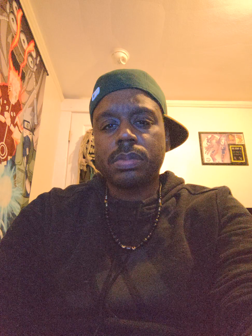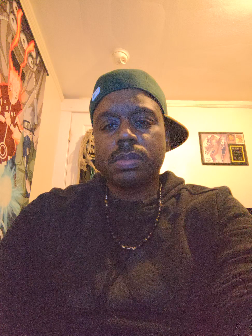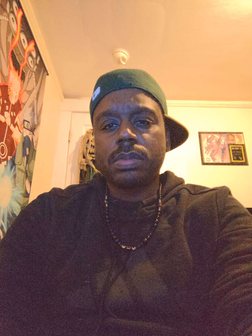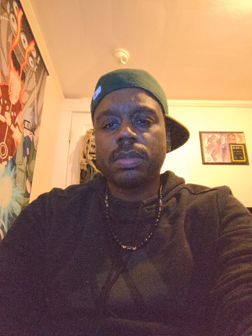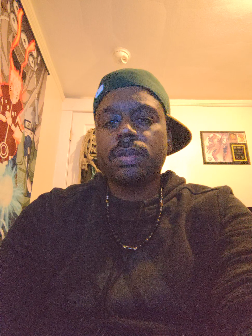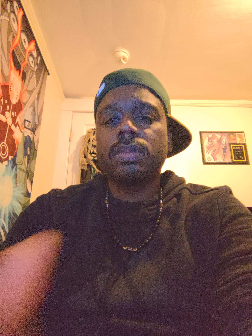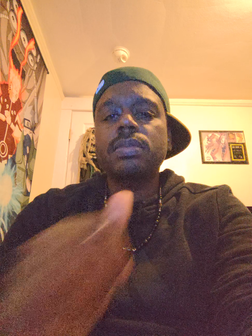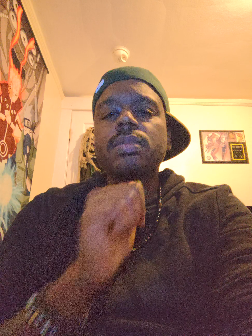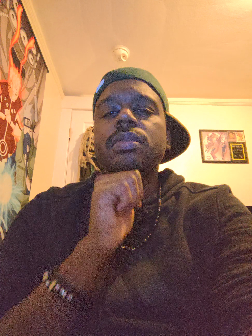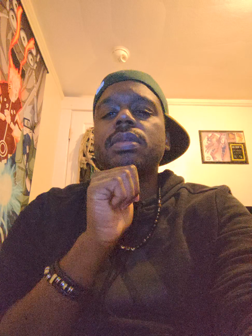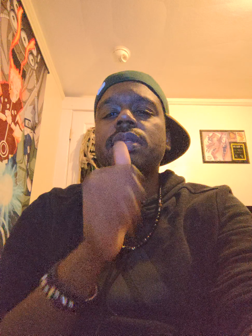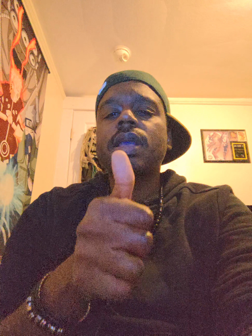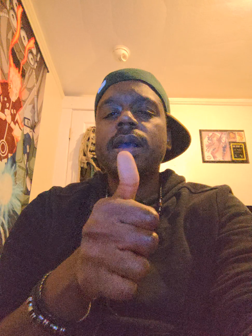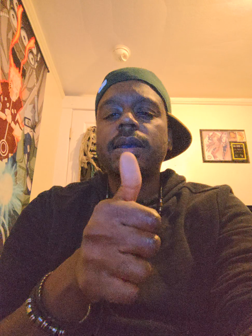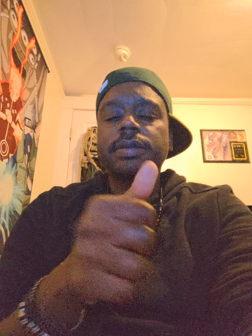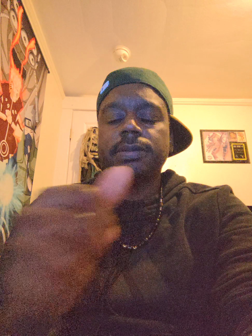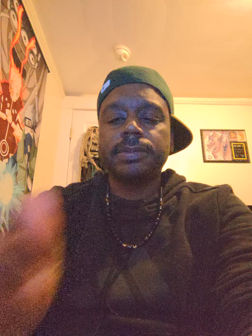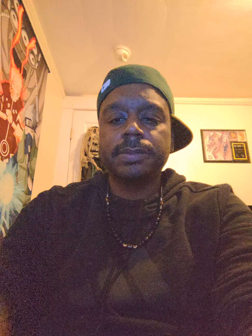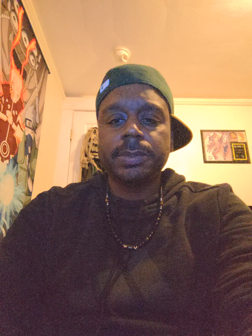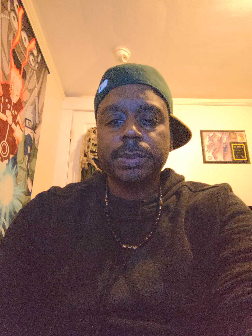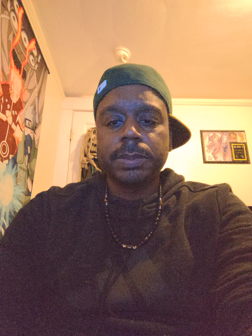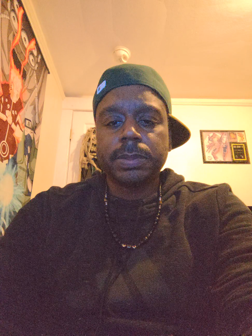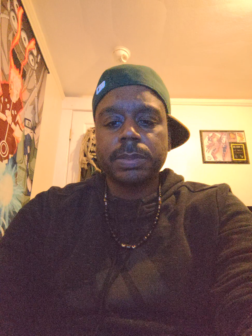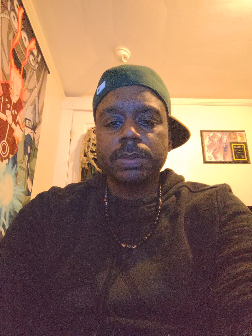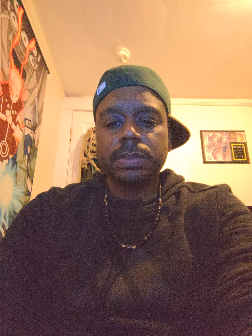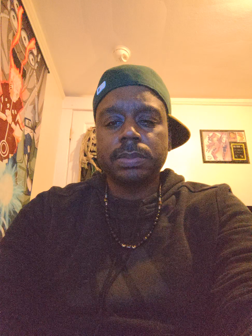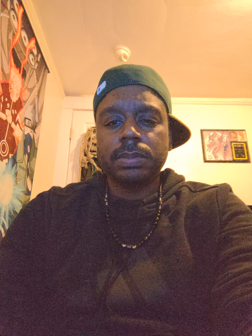not